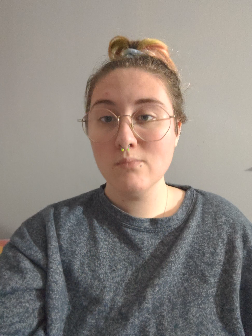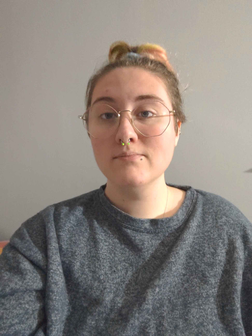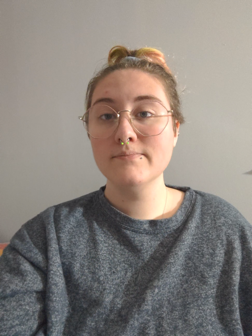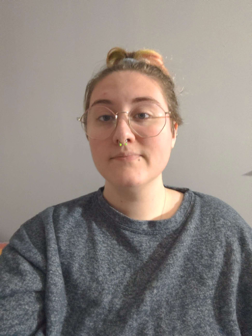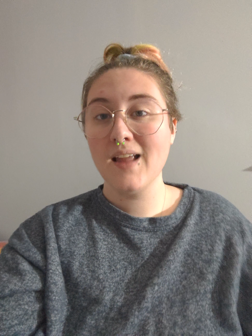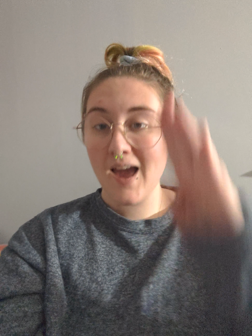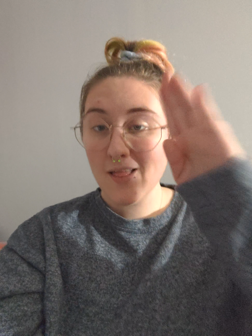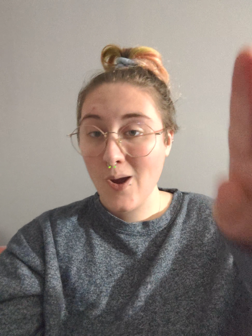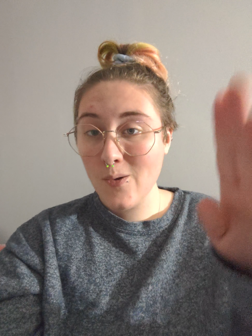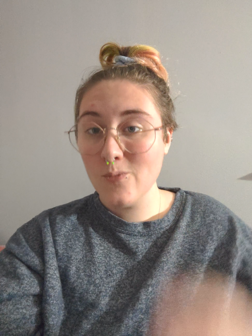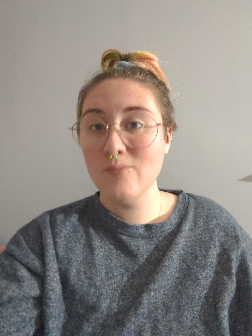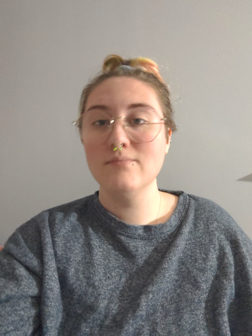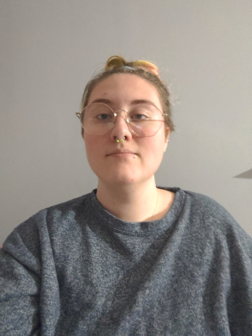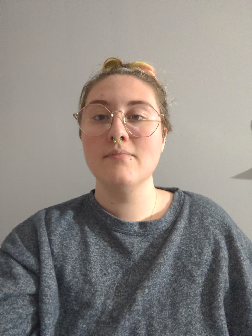hello